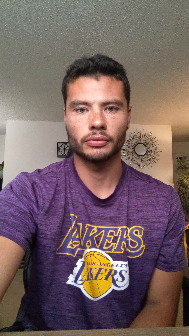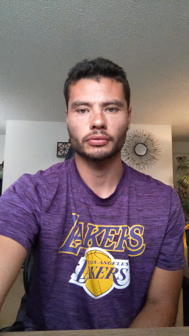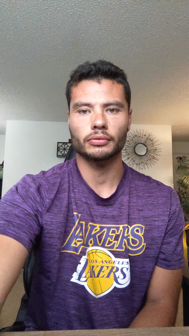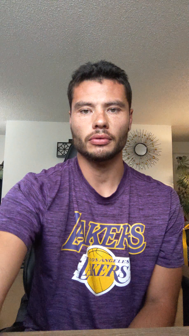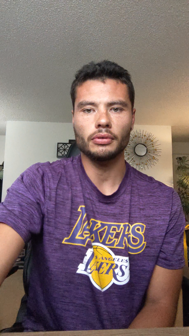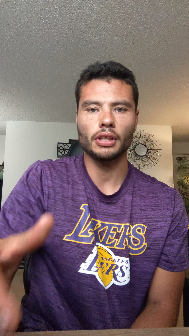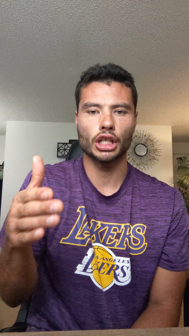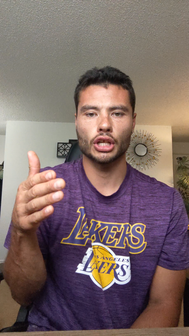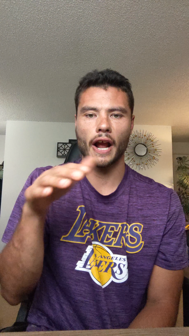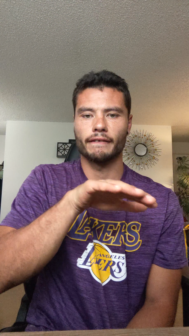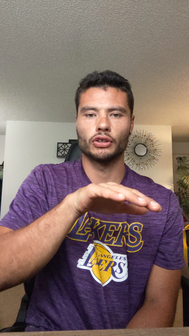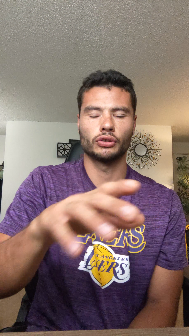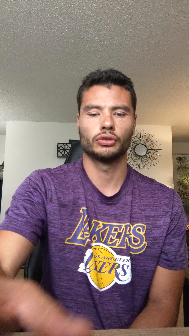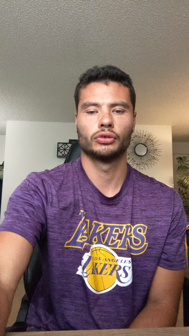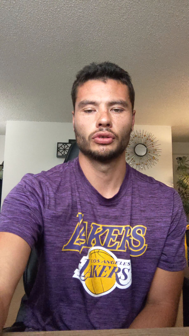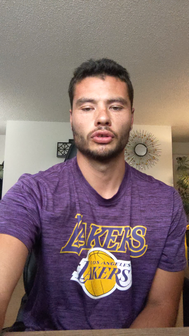cover